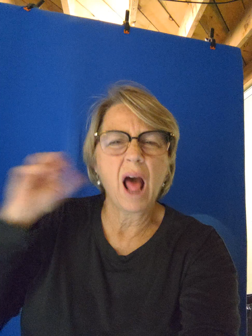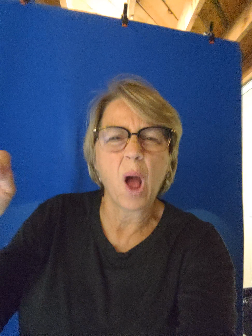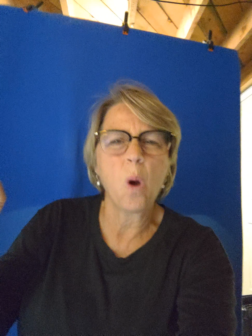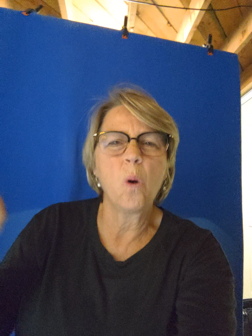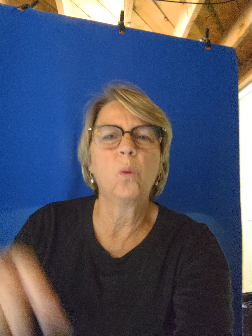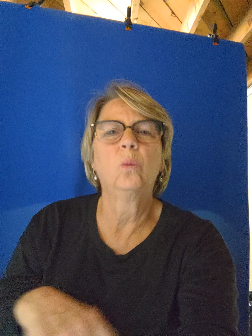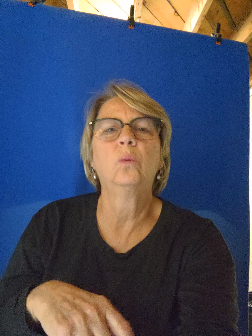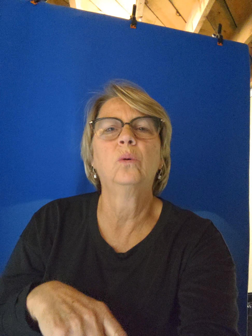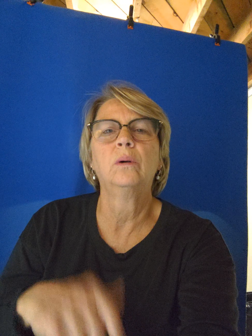loud